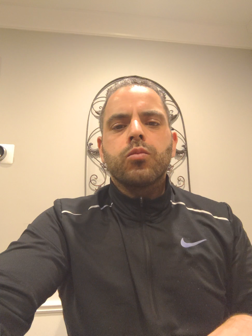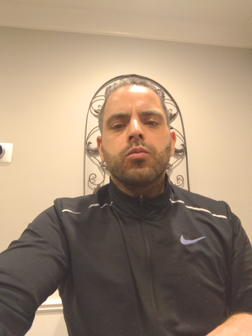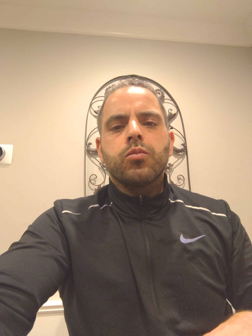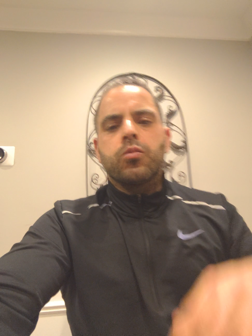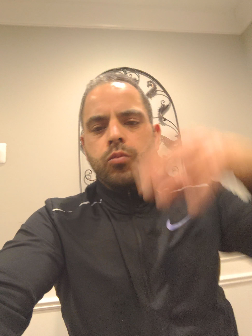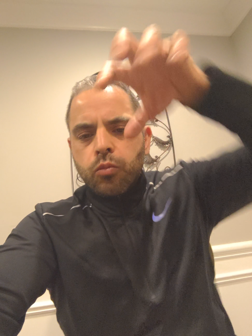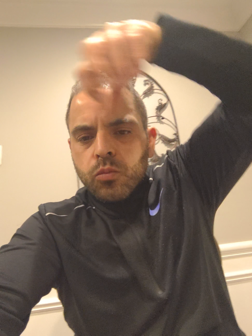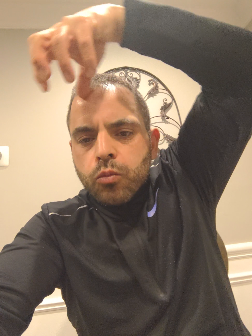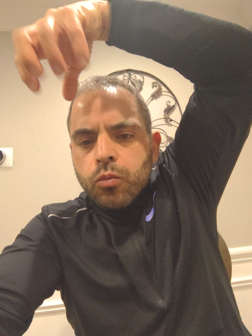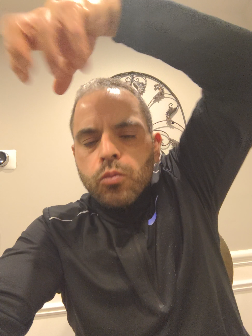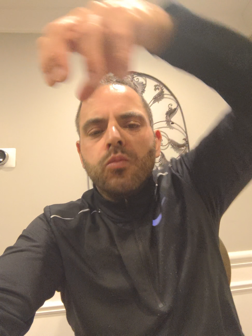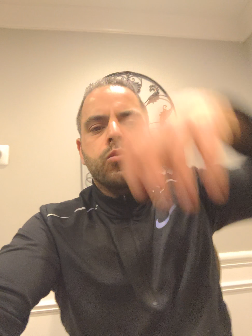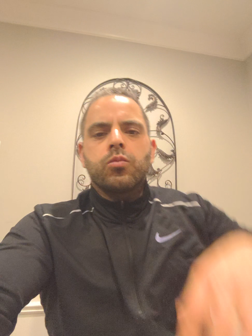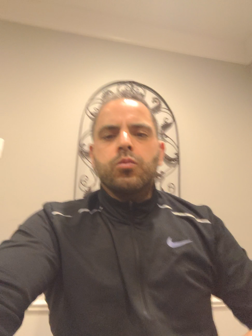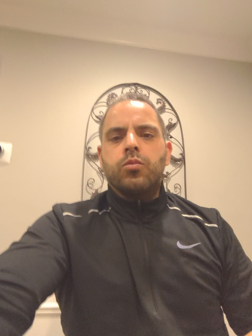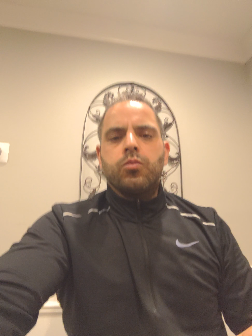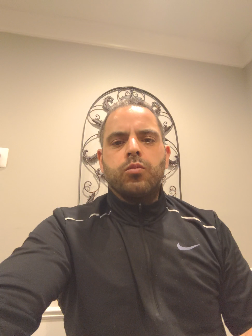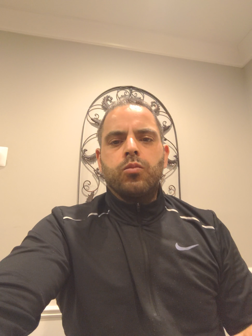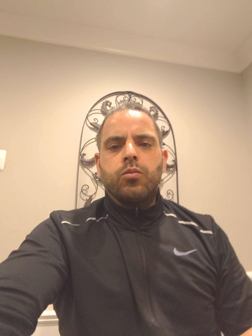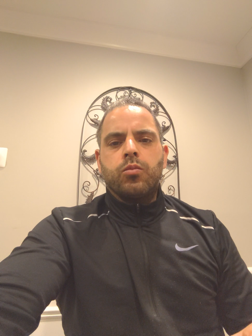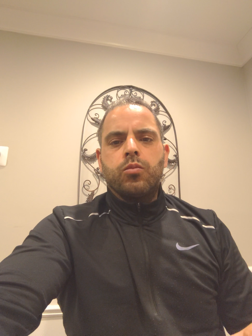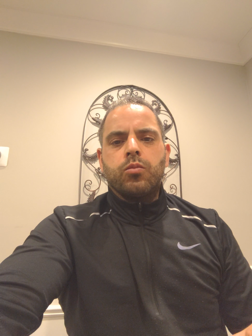cloud